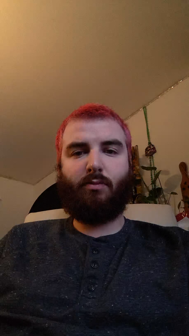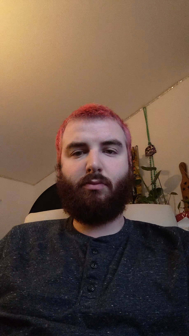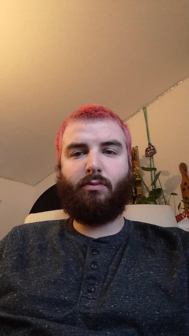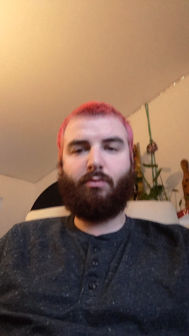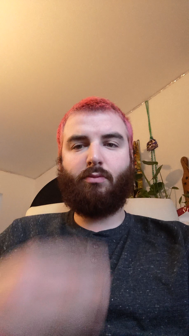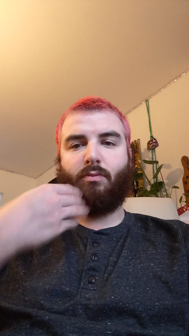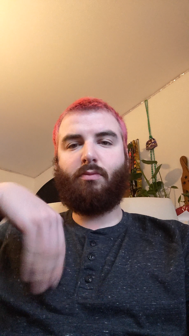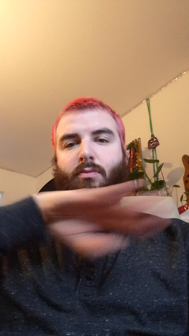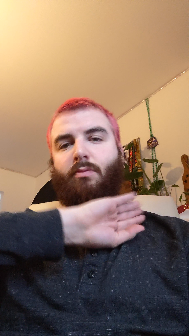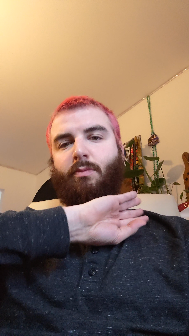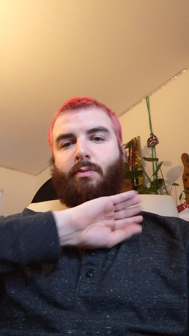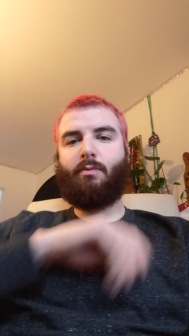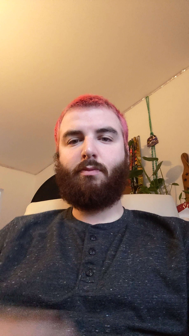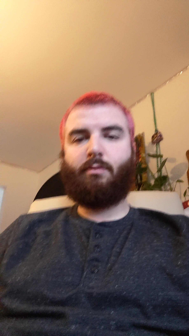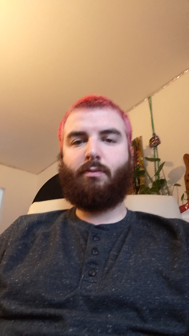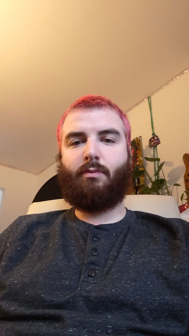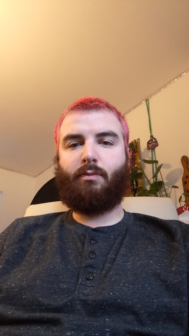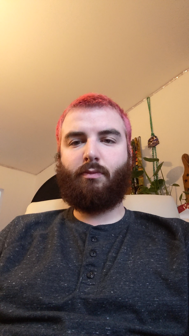scarf